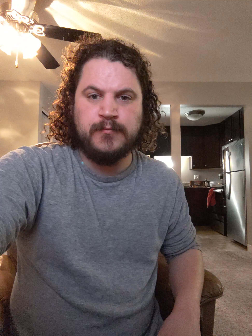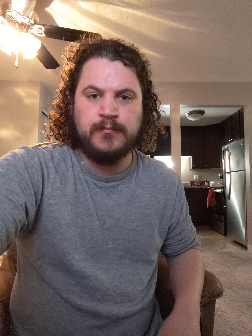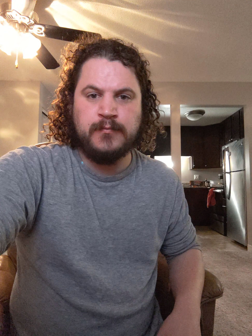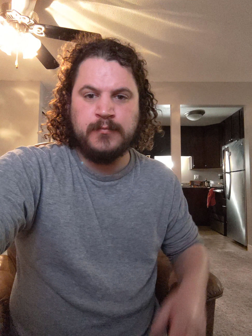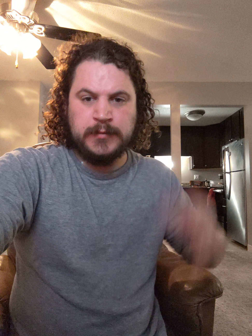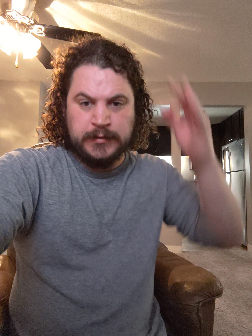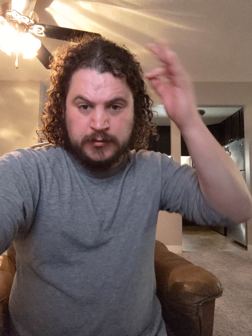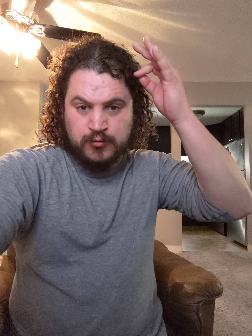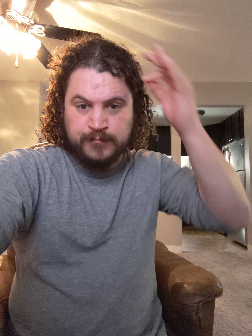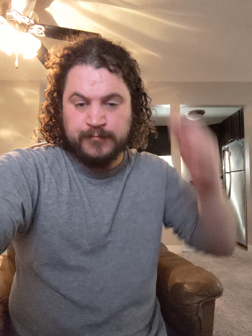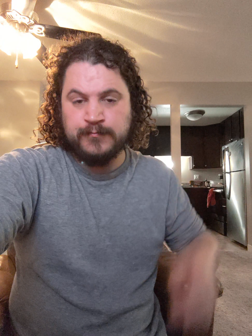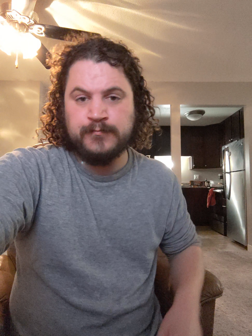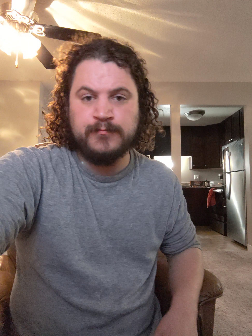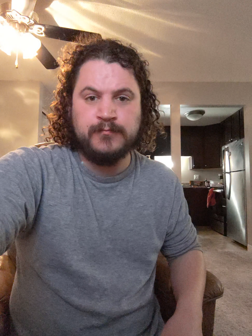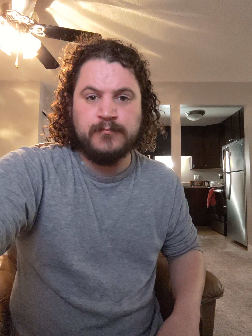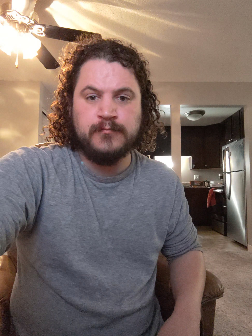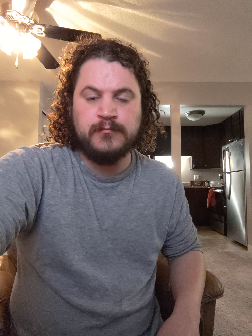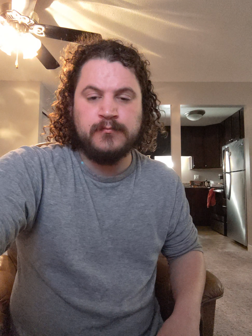hair